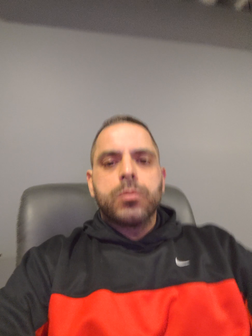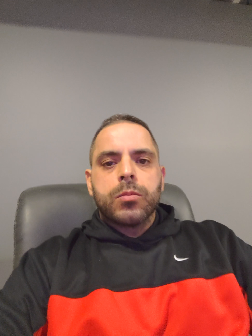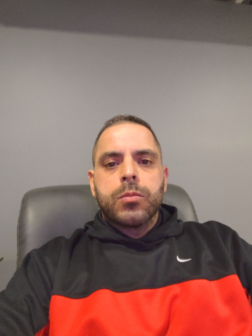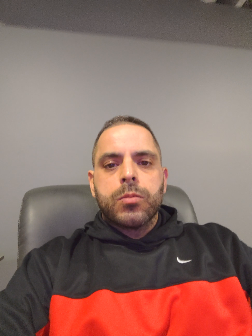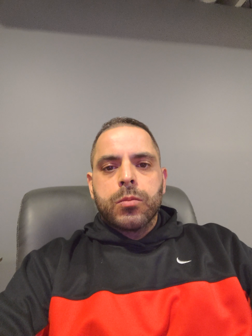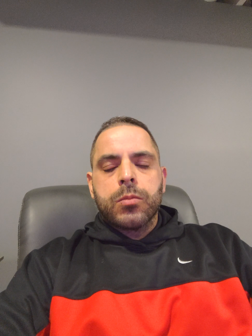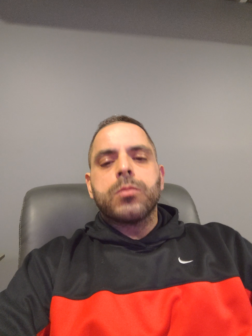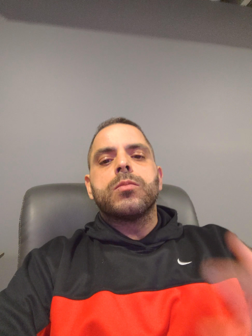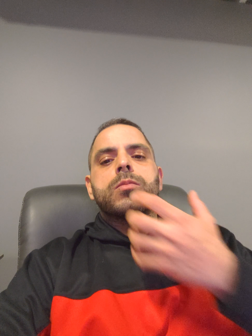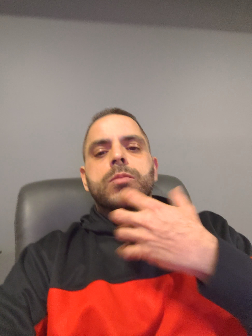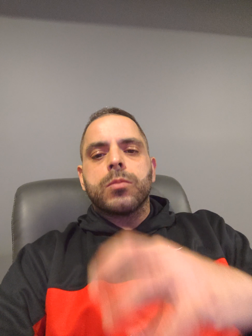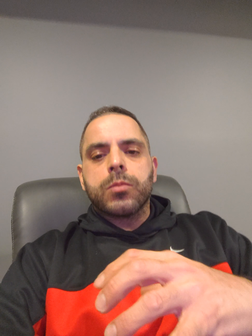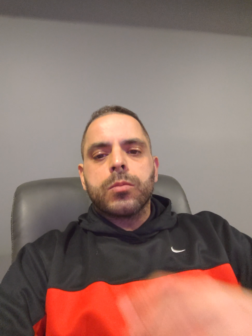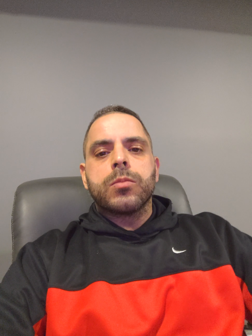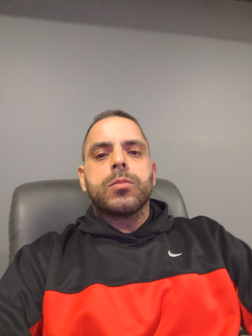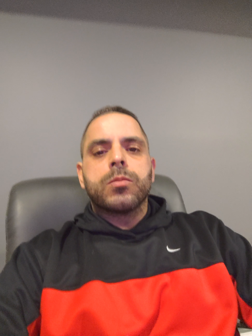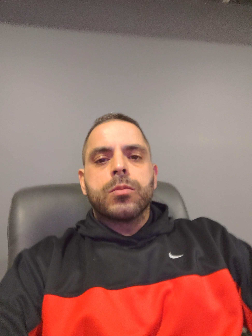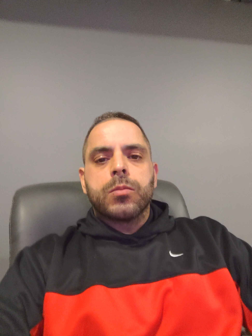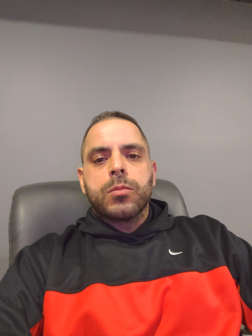hot